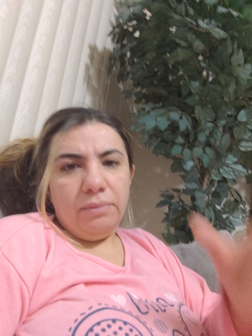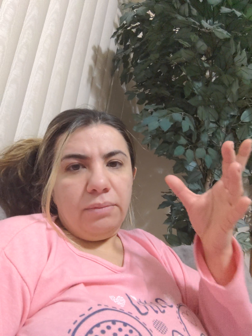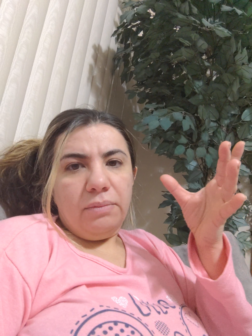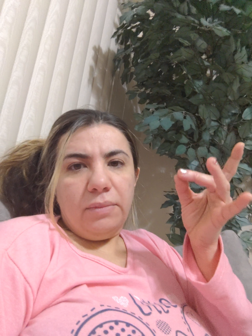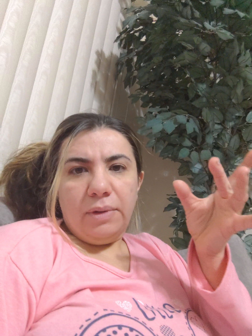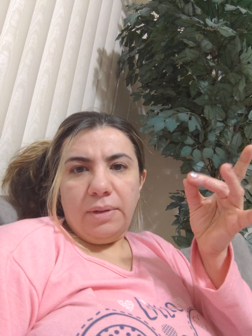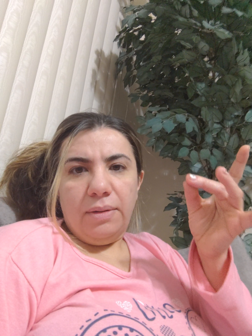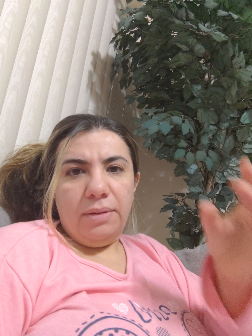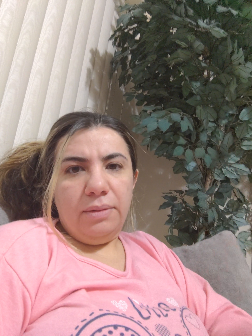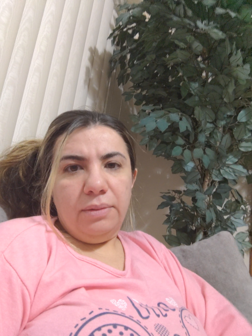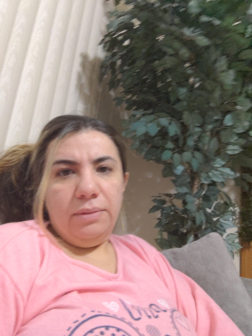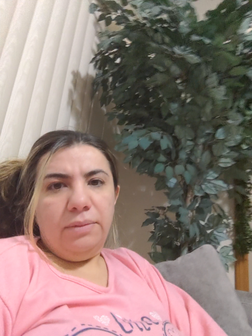sticky